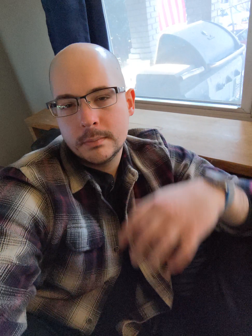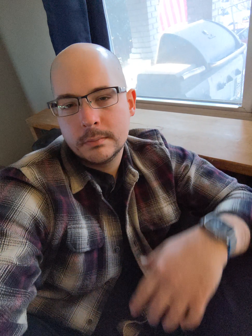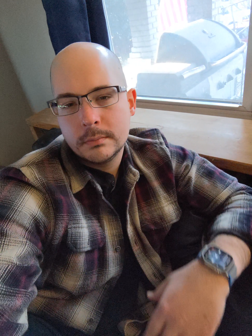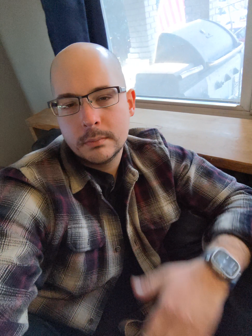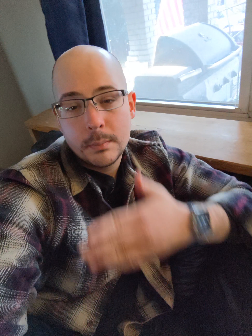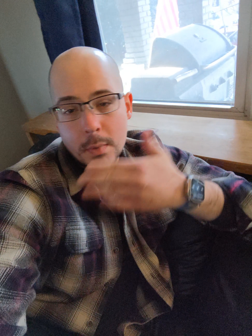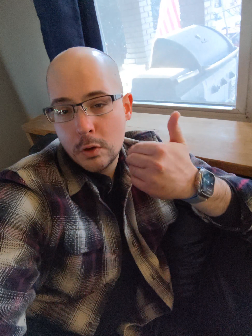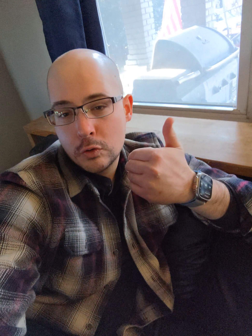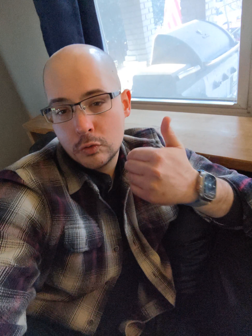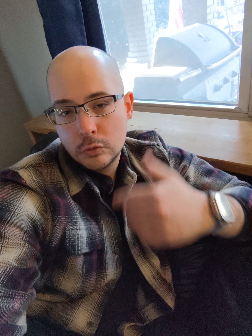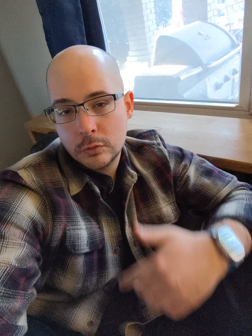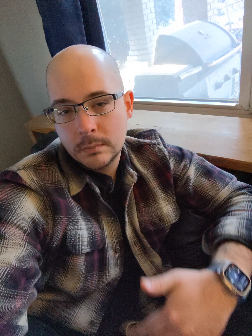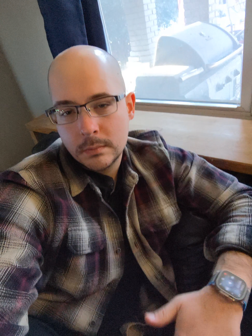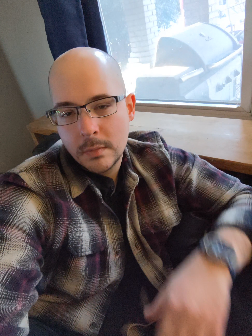better